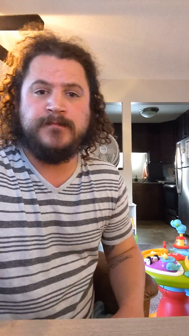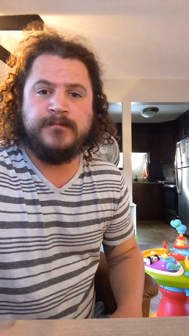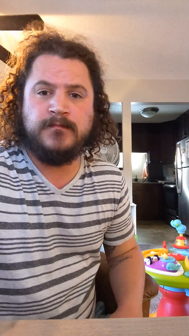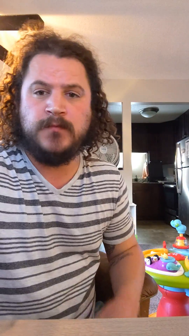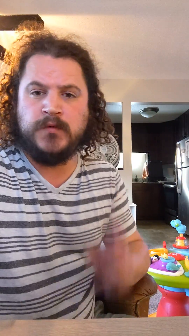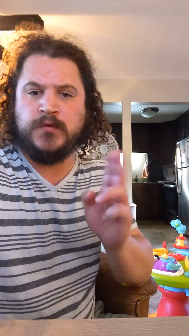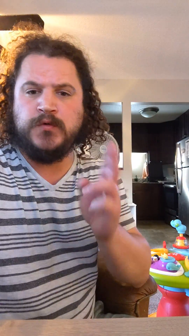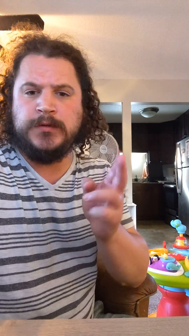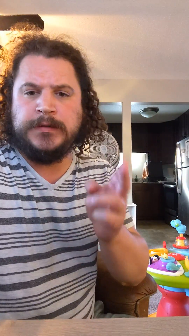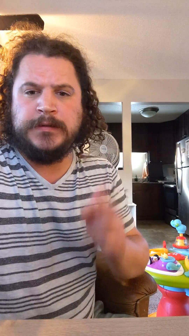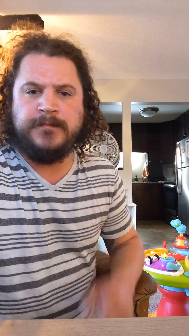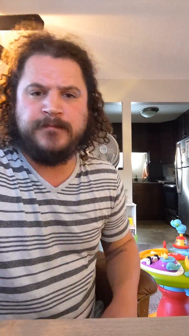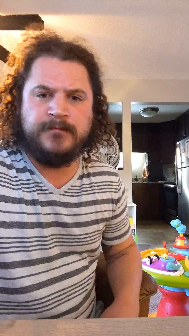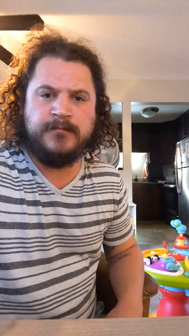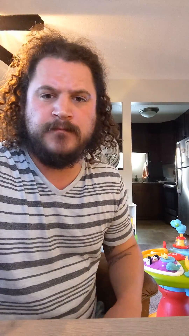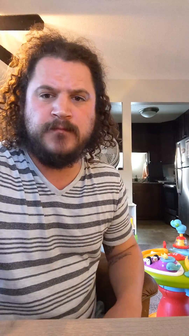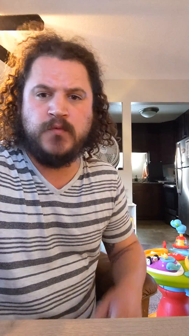hurry